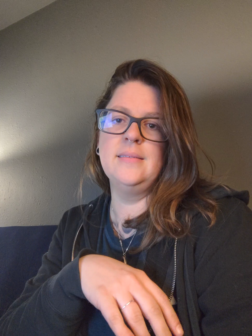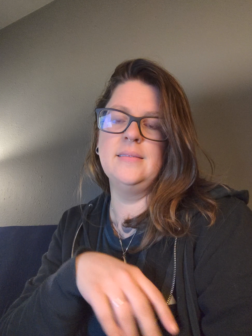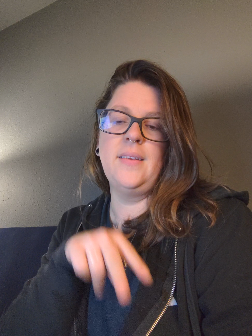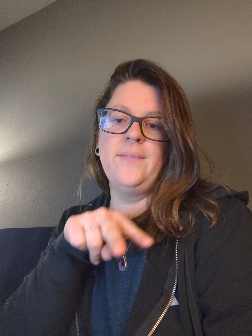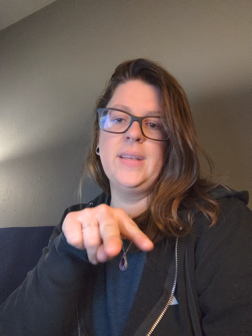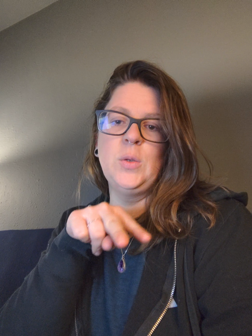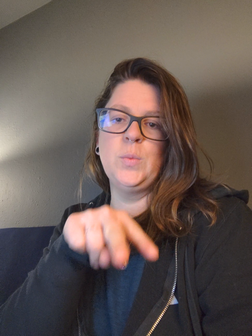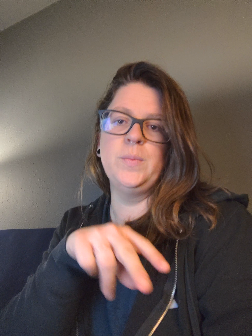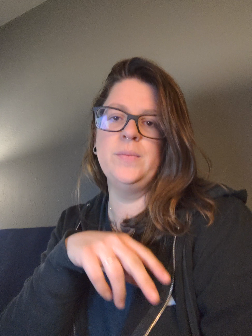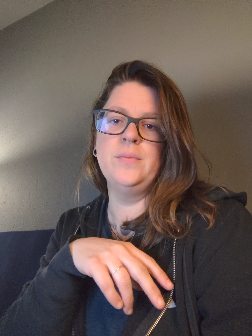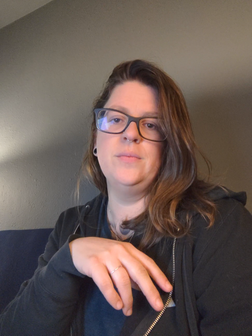vacuum